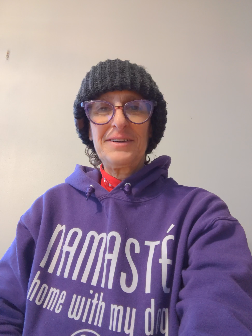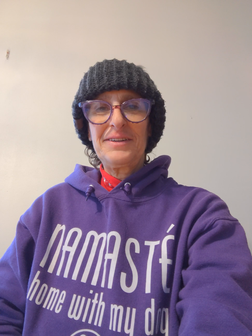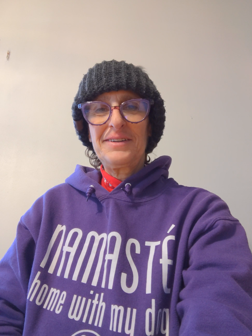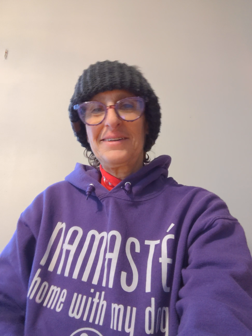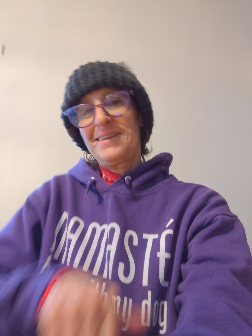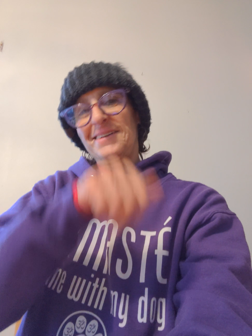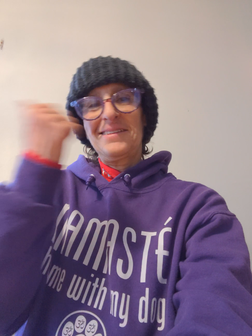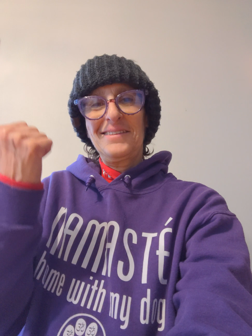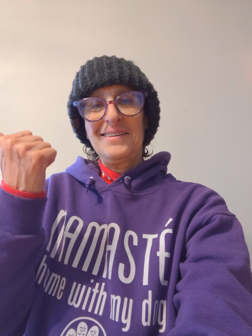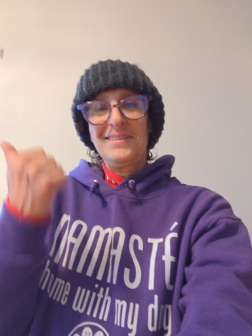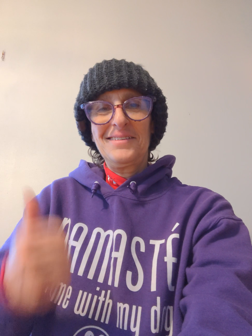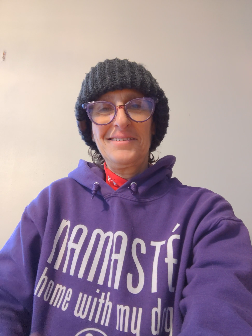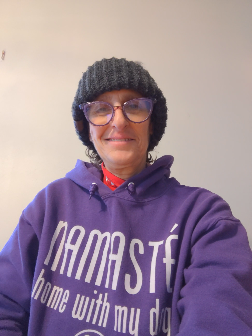another